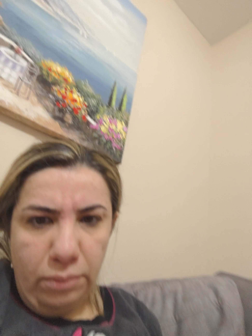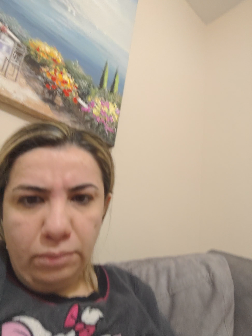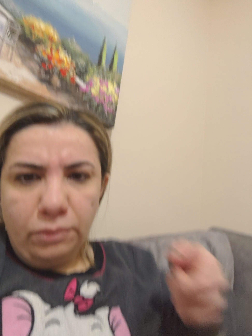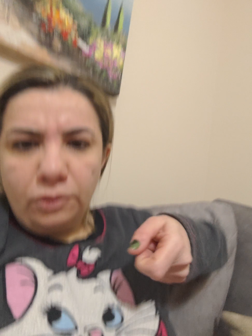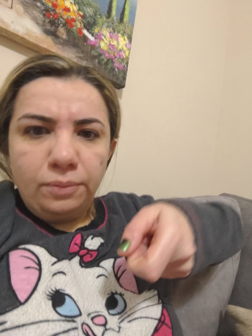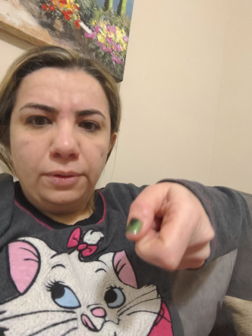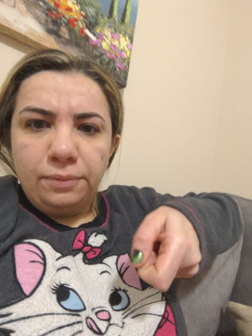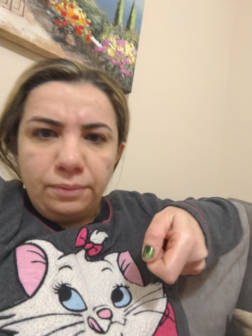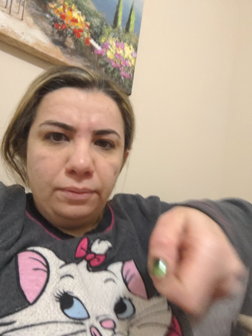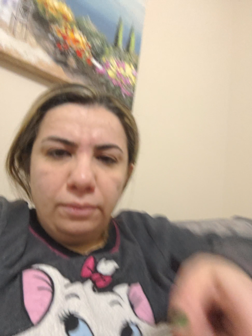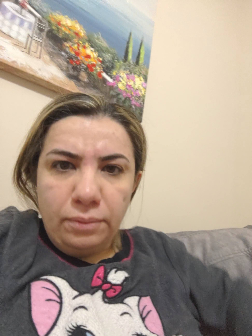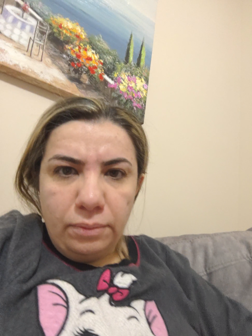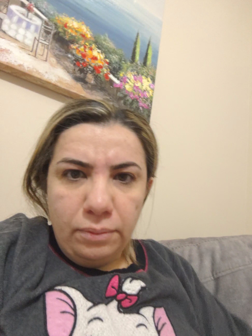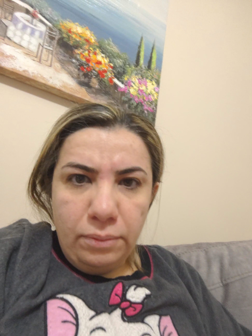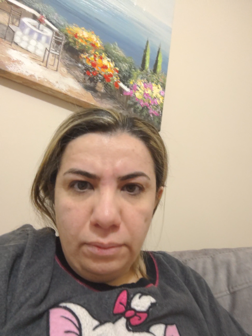vacuum